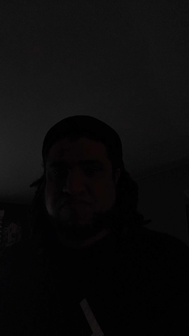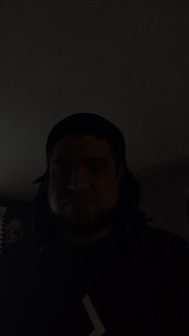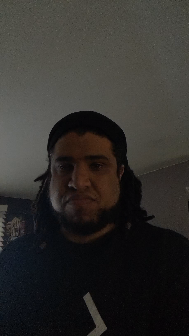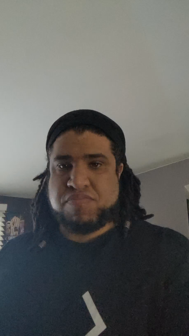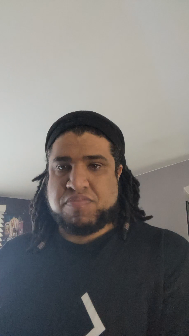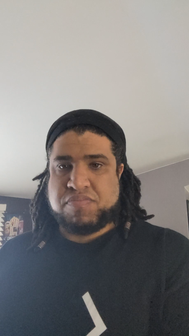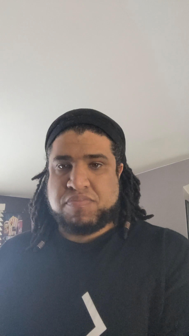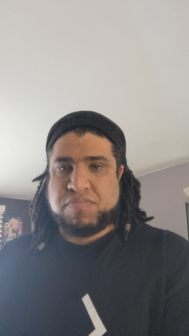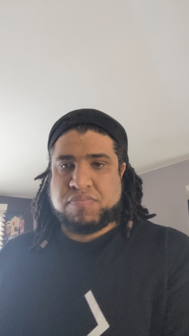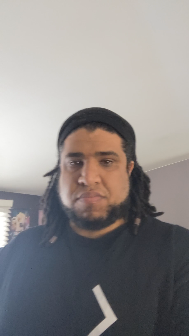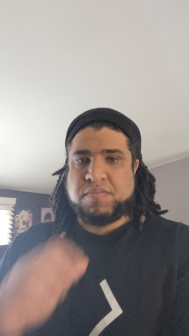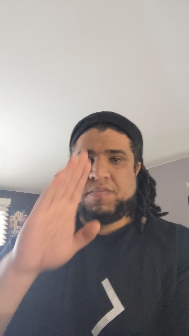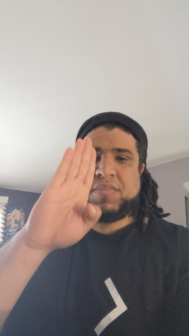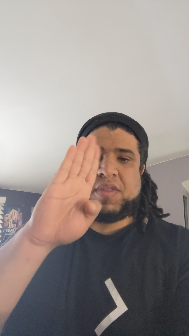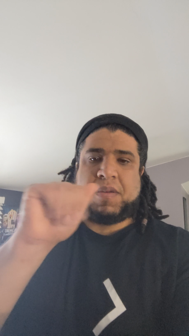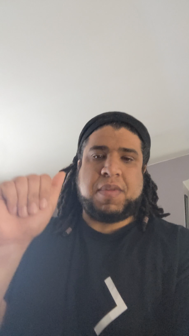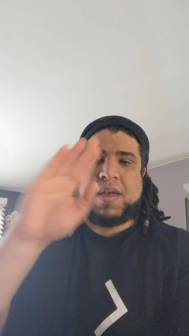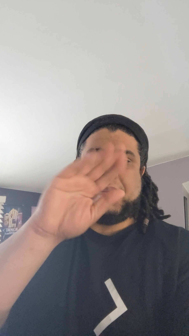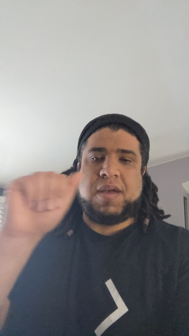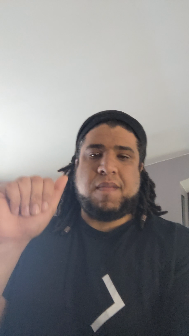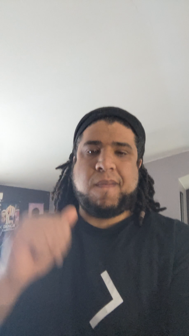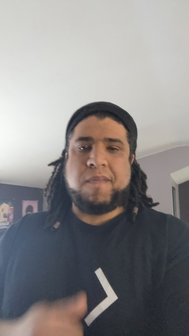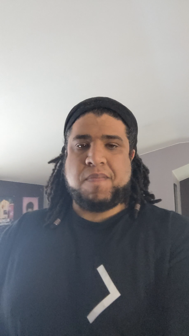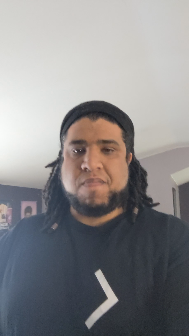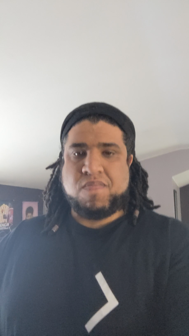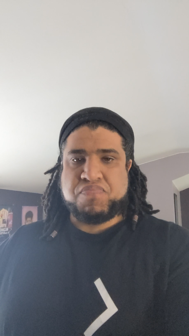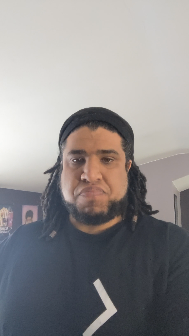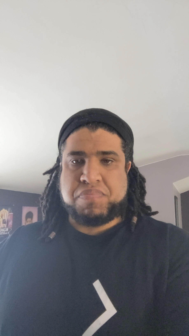baa baa